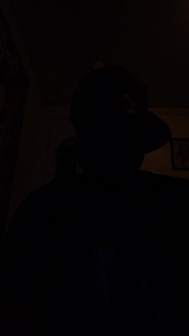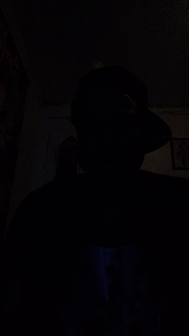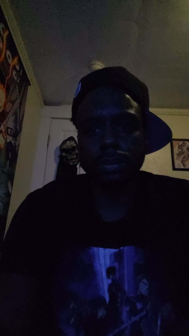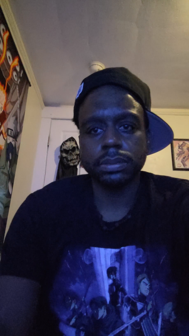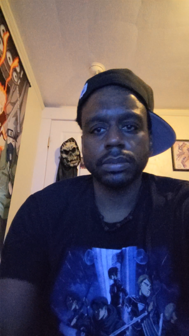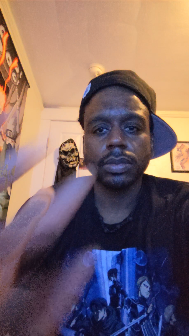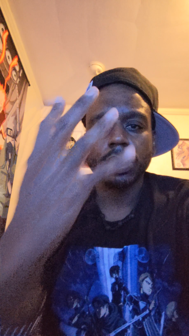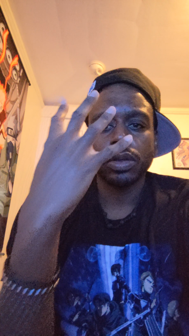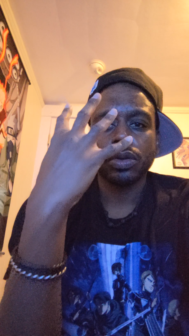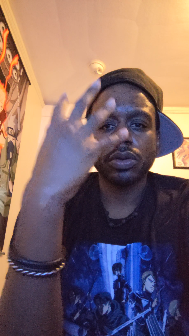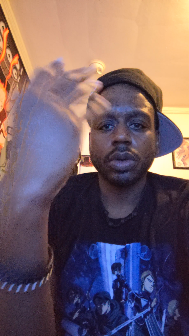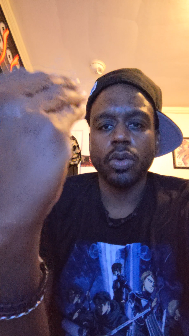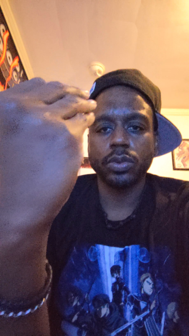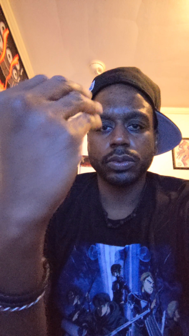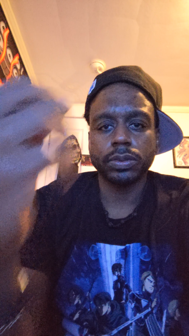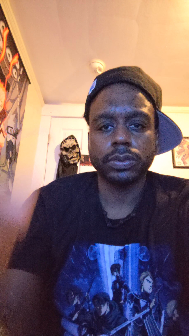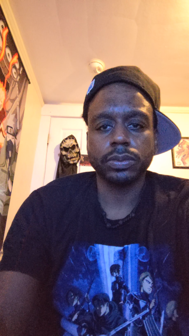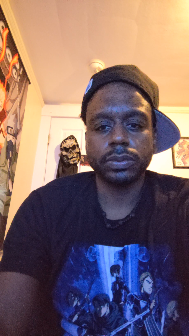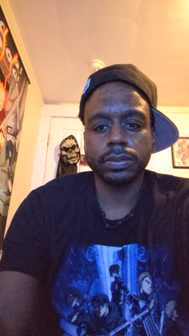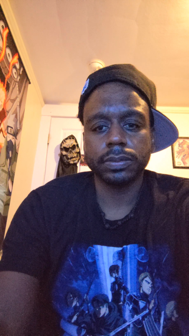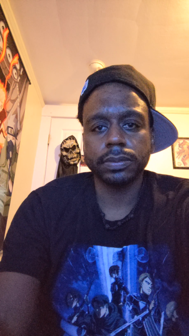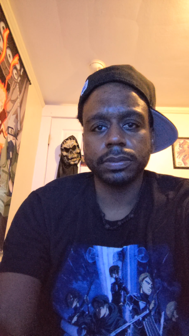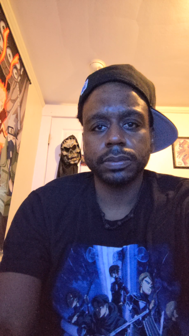going to